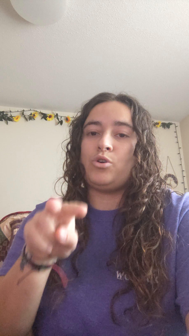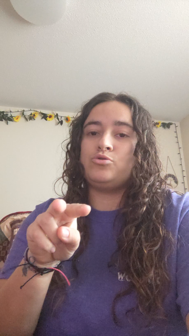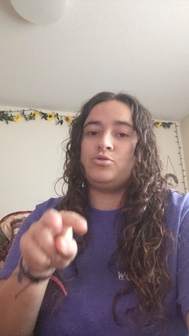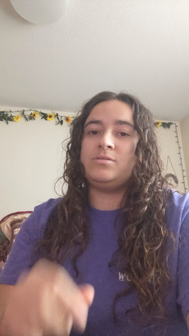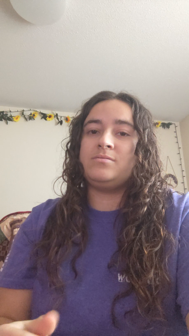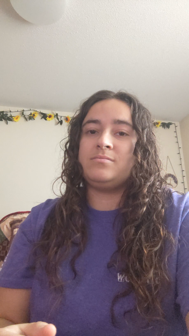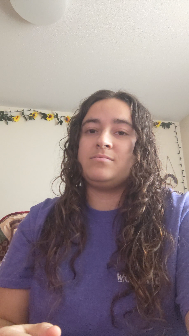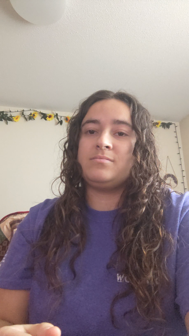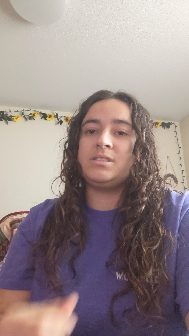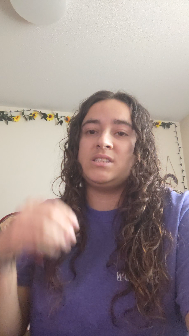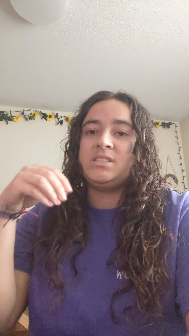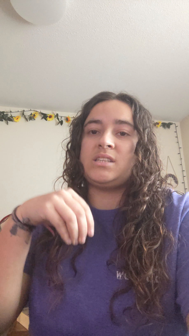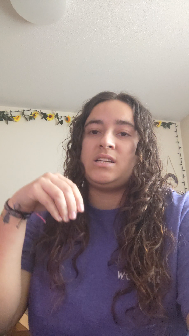inside